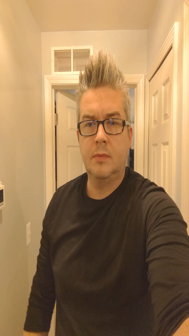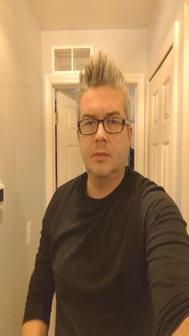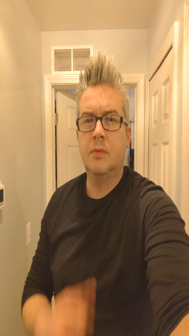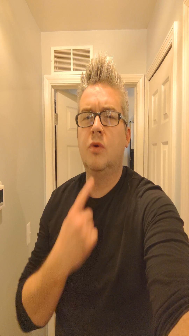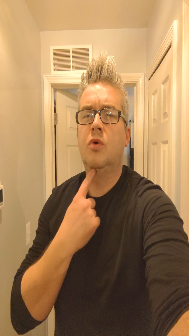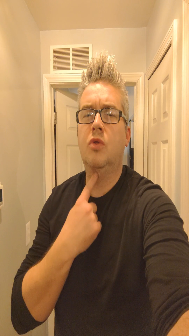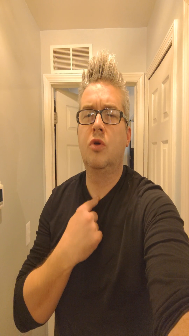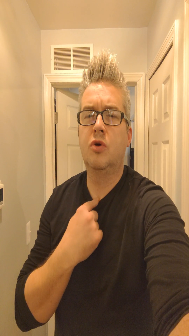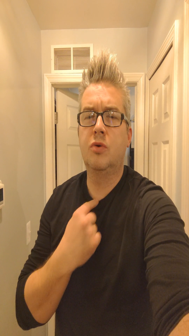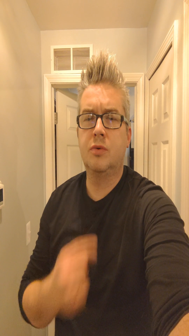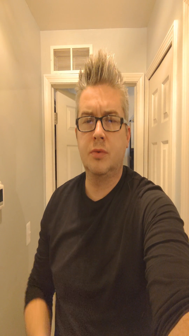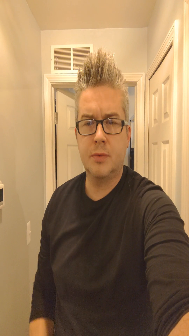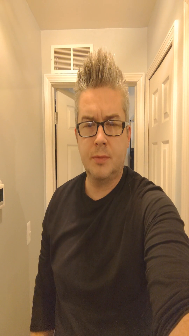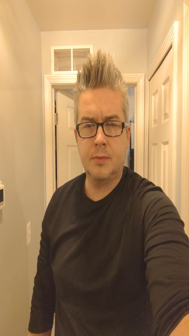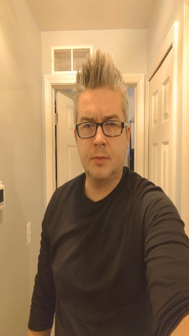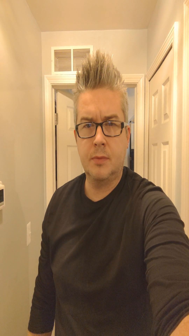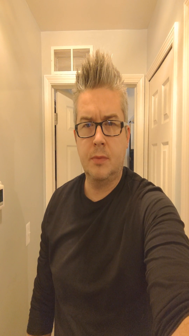thirsty